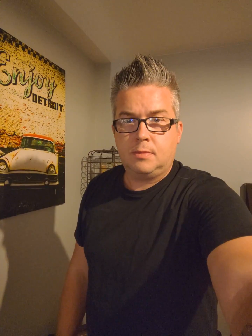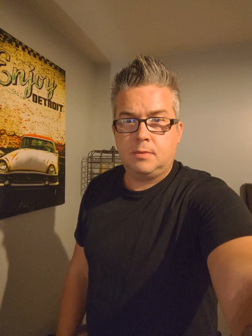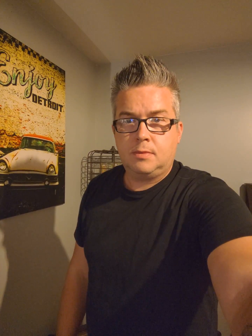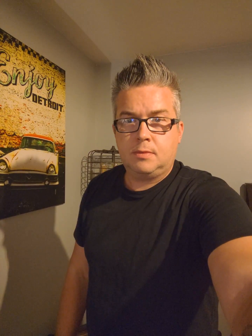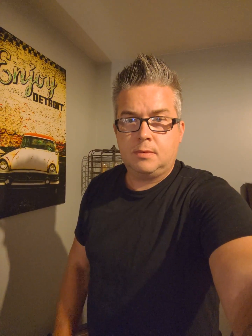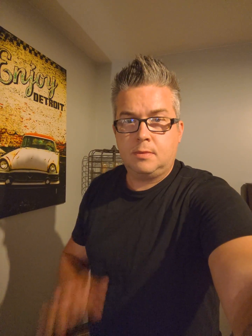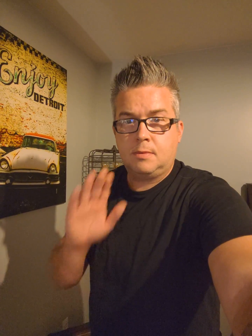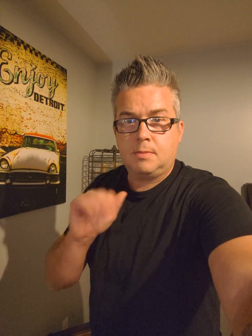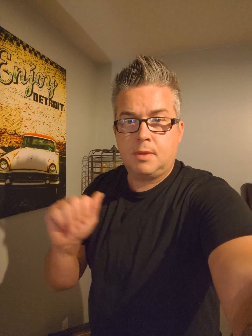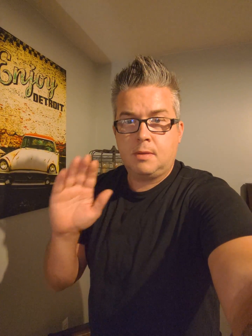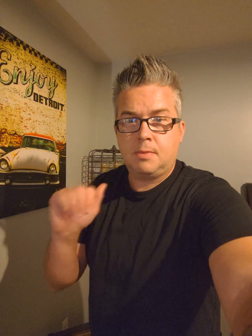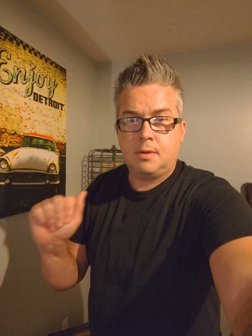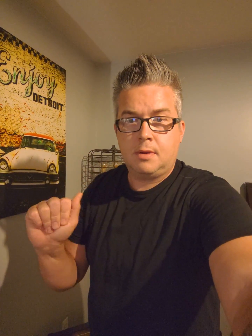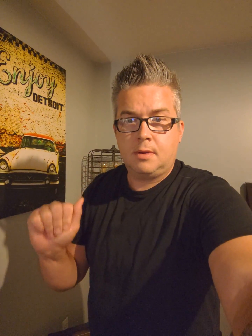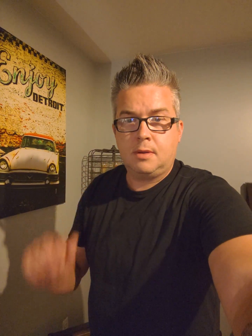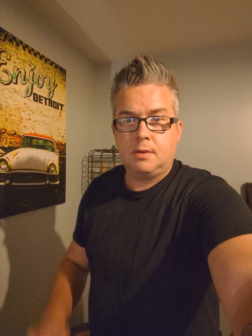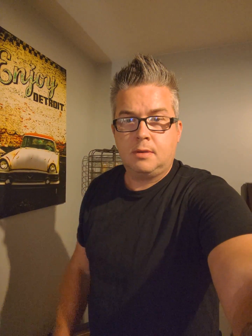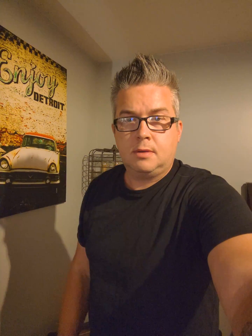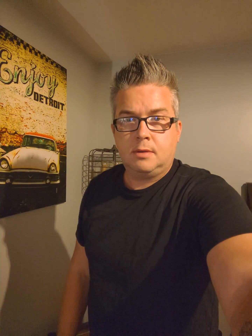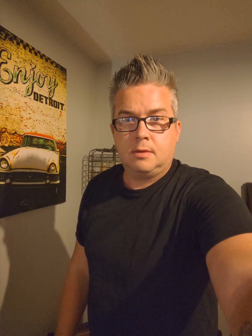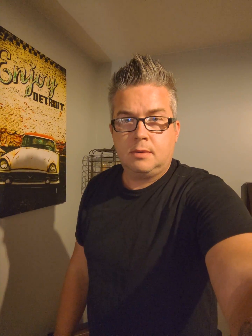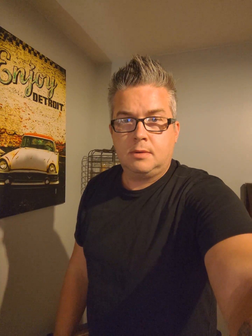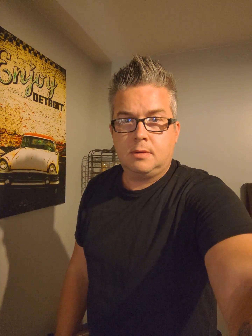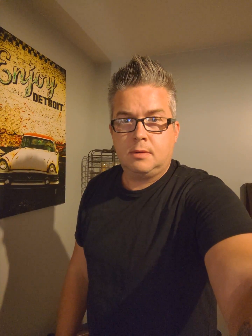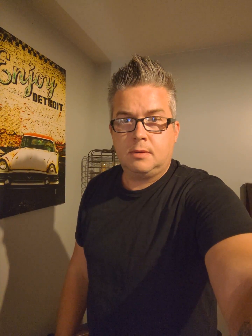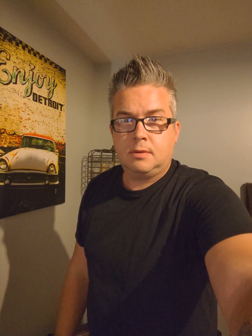baa baa